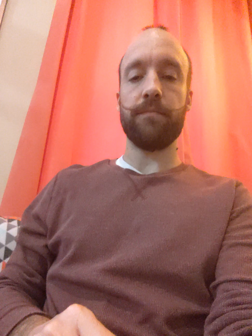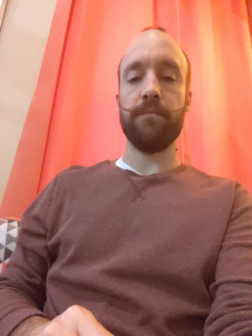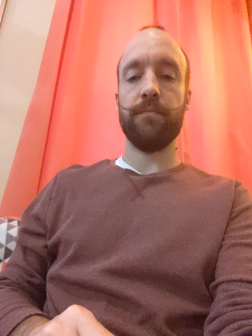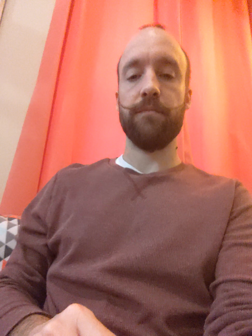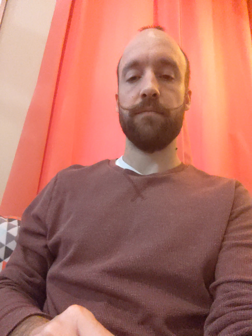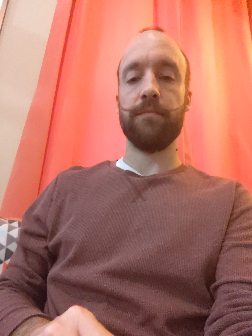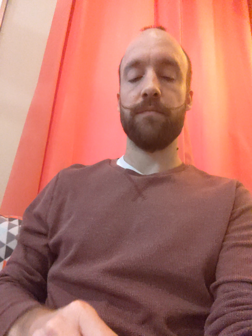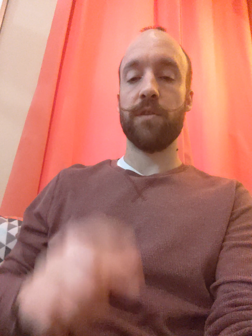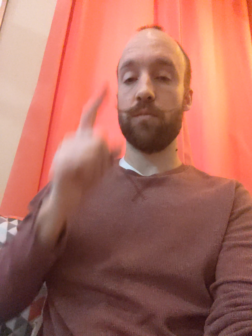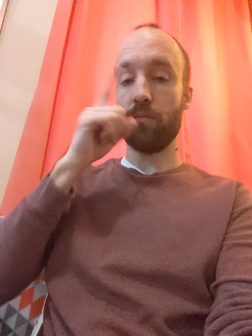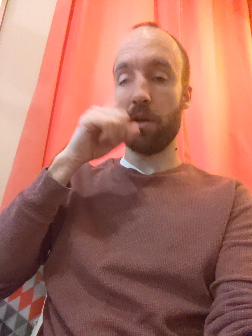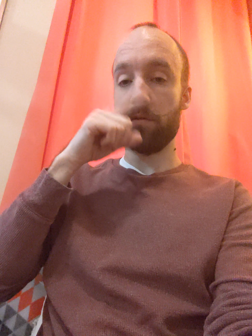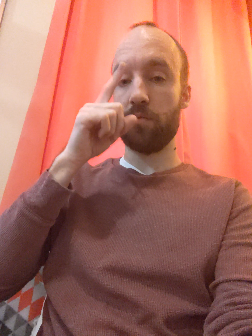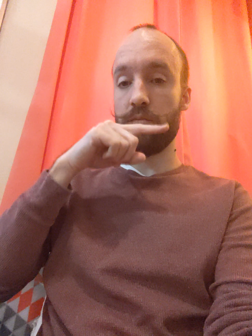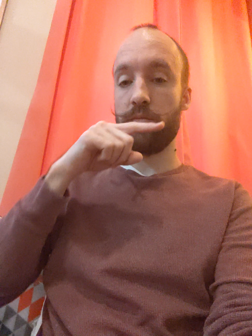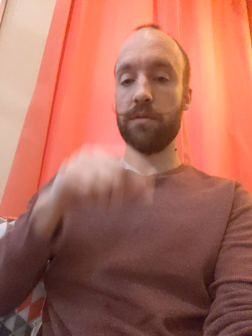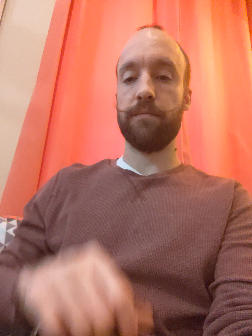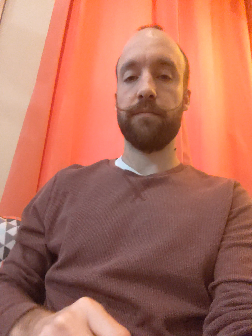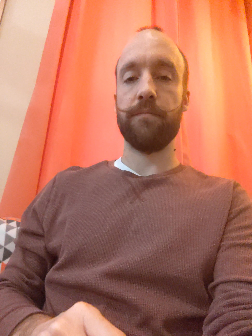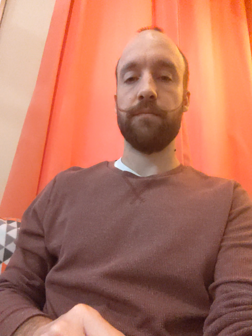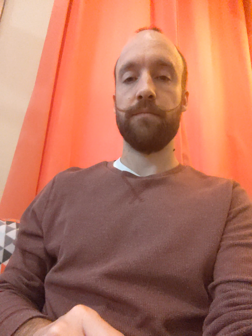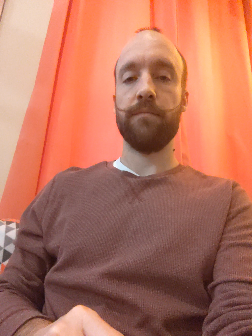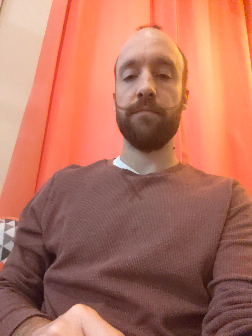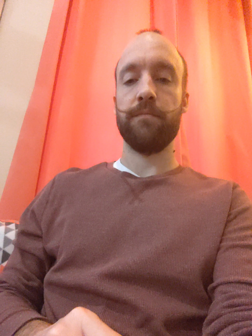mouse